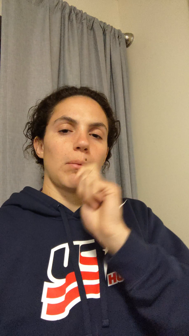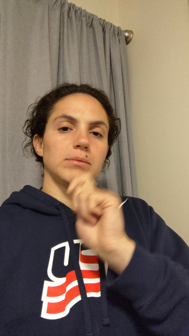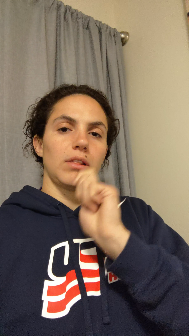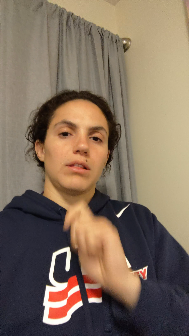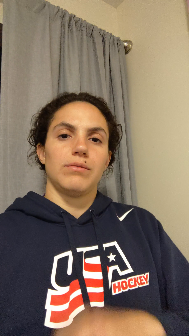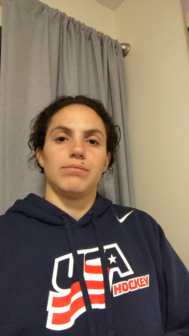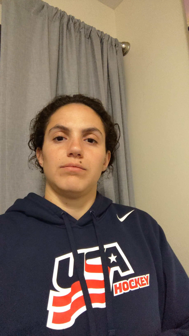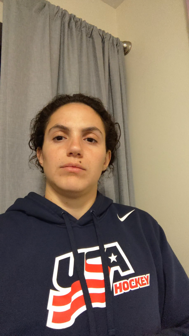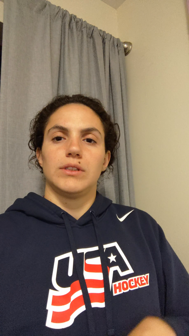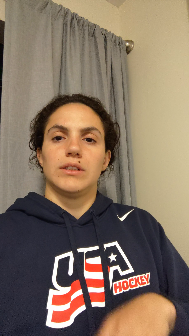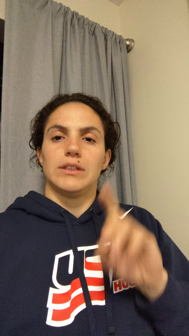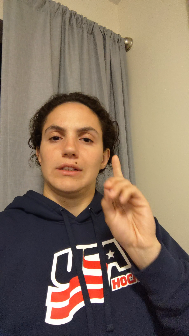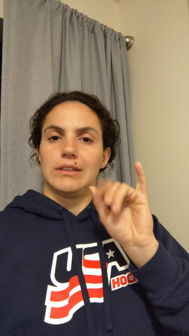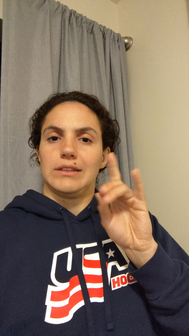did